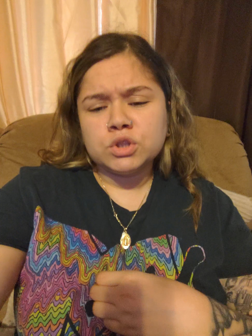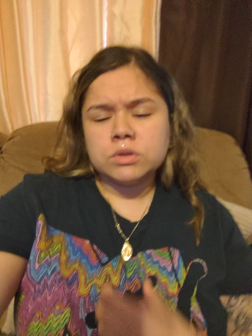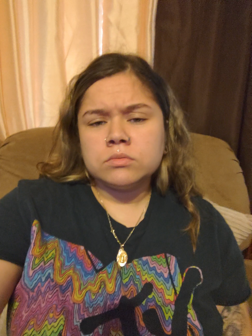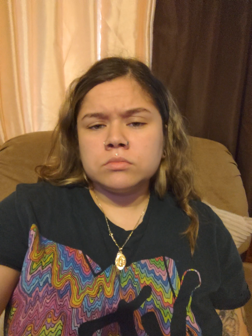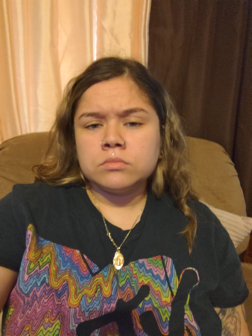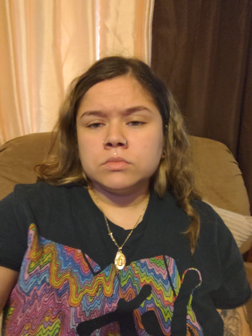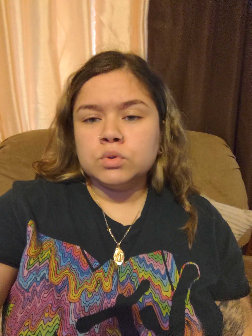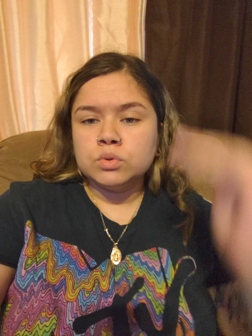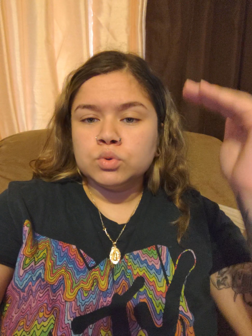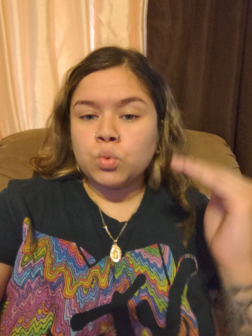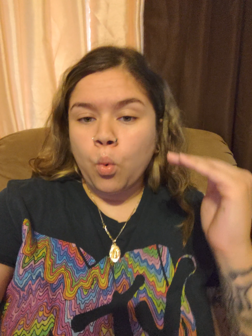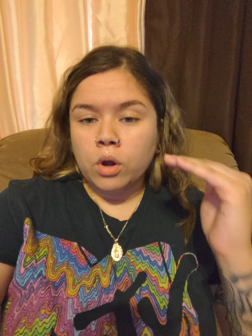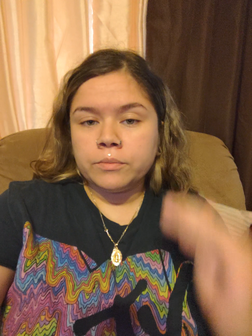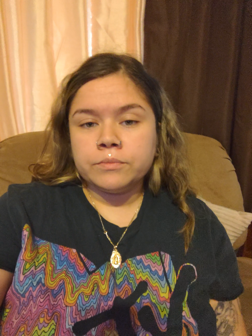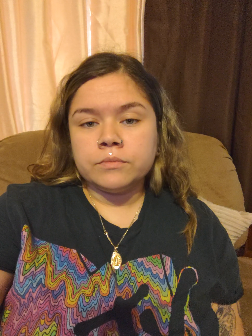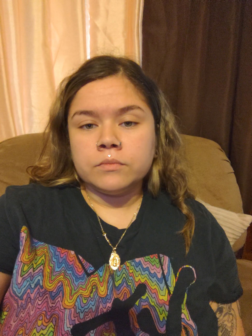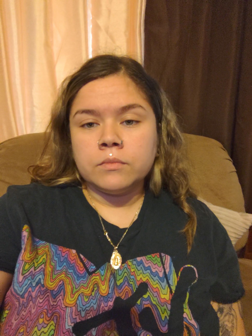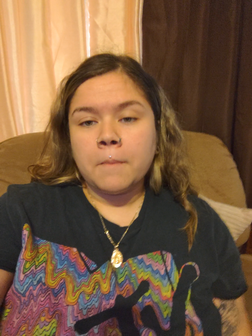short